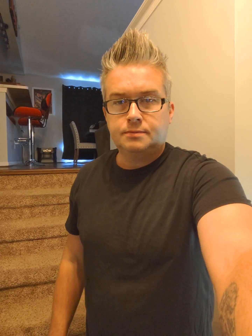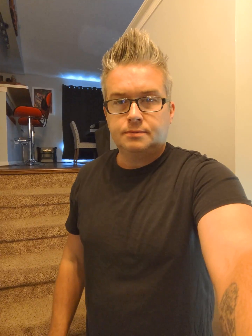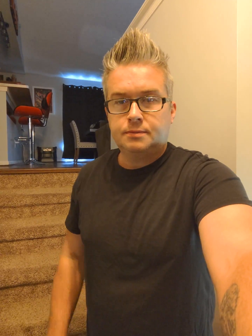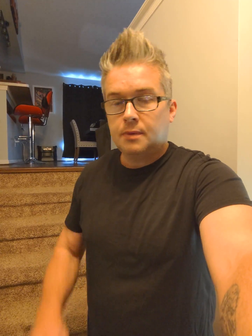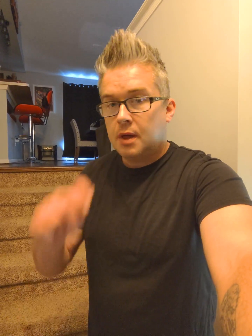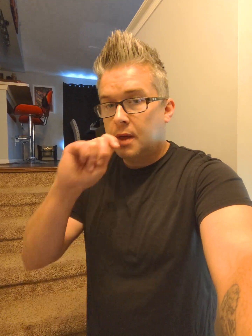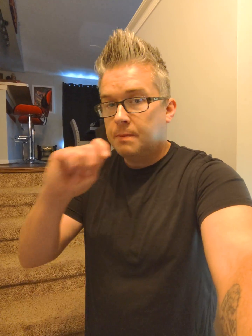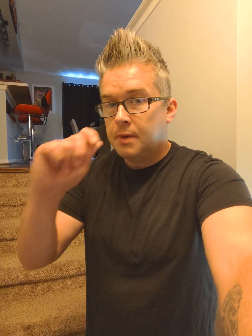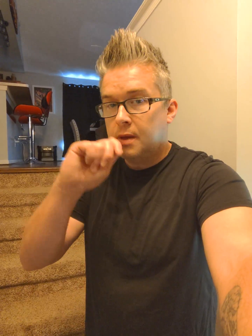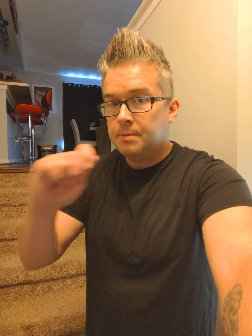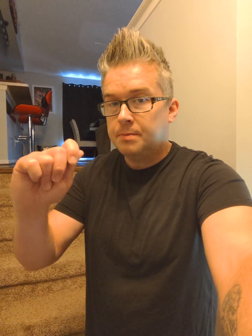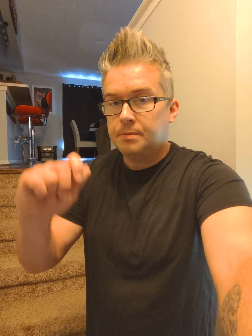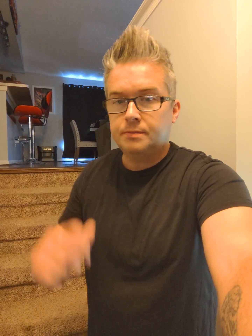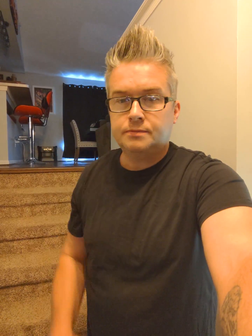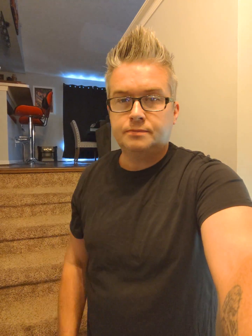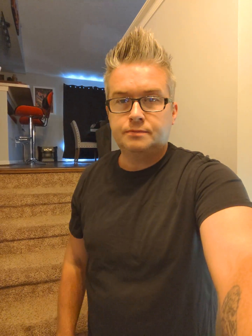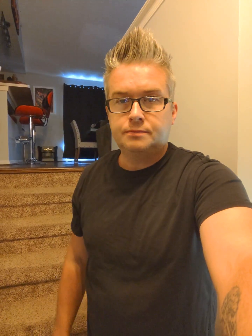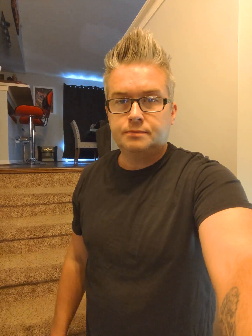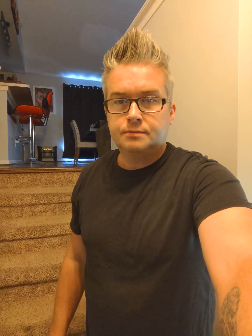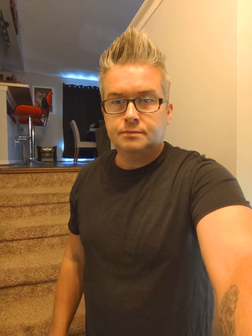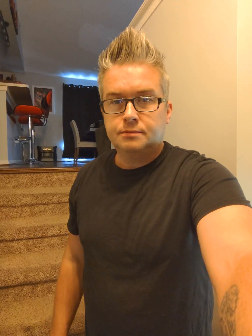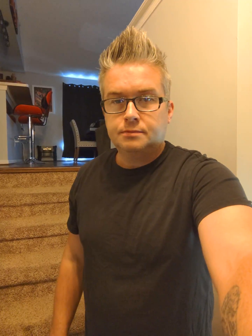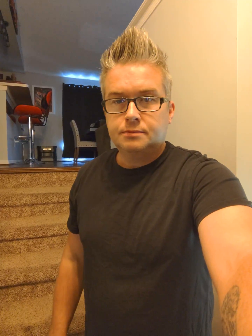popsicle